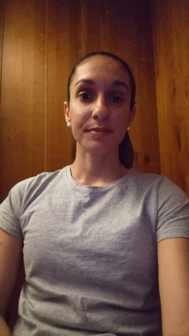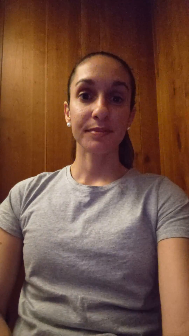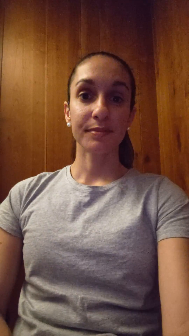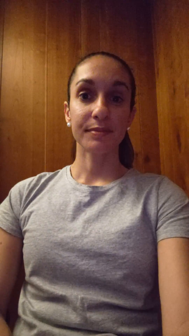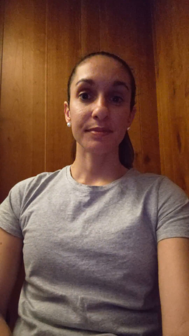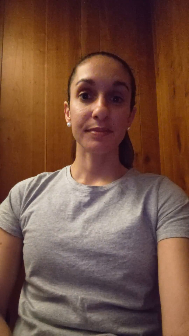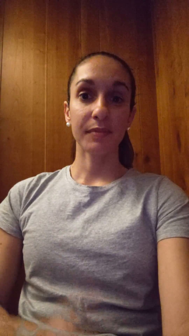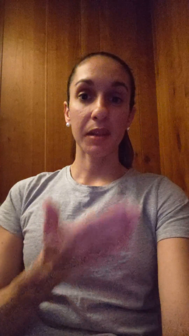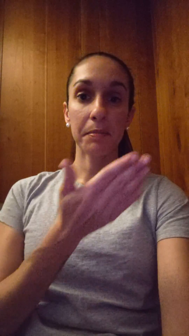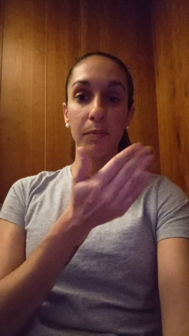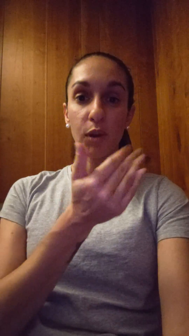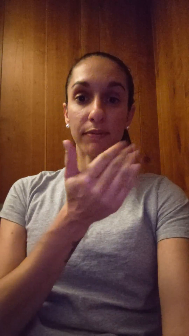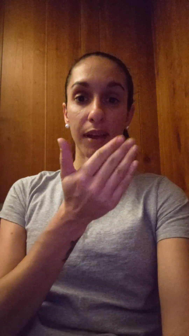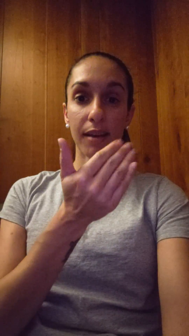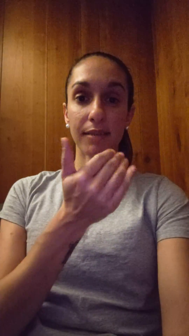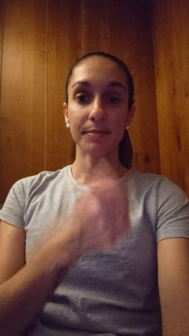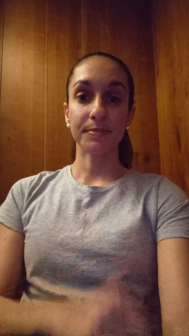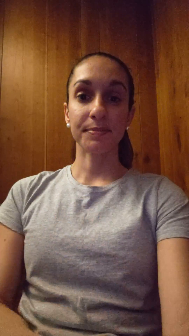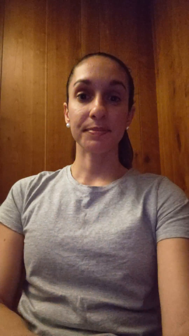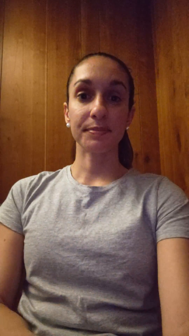butterfly